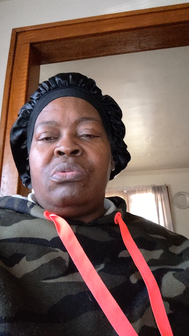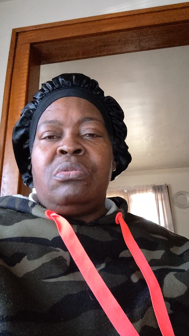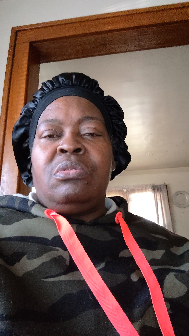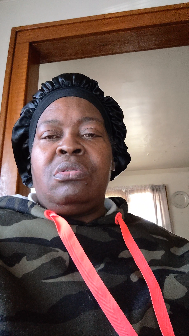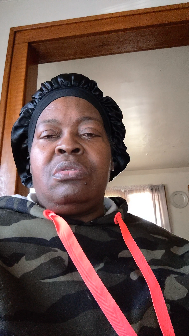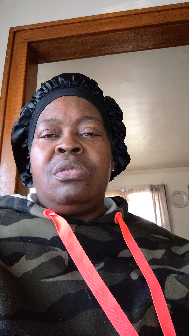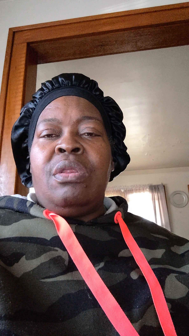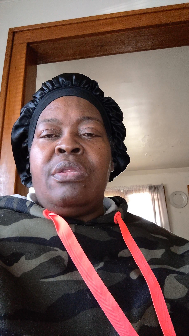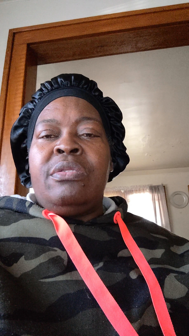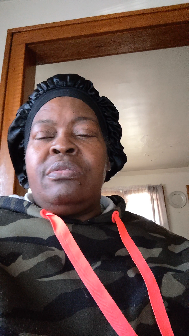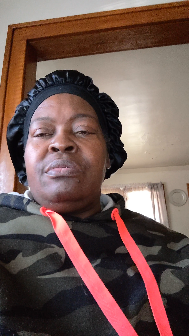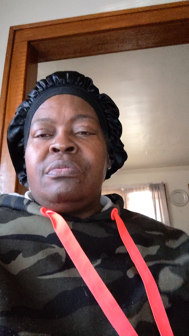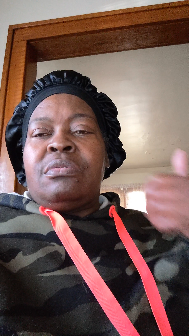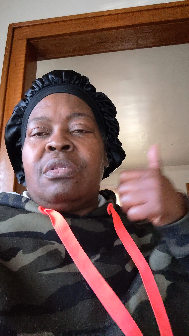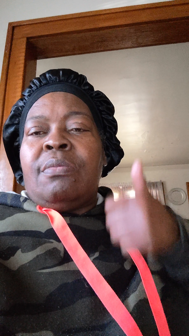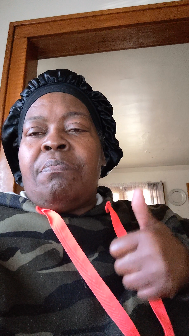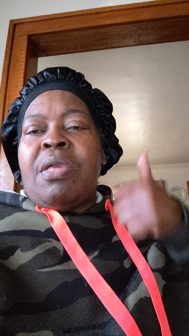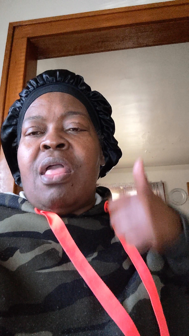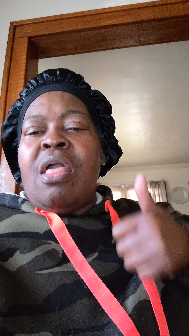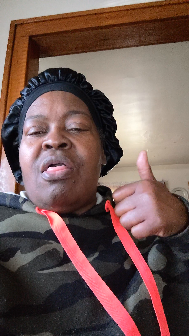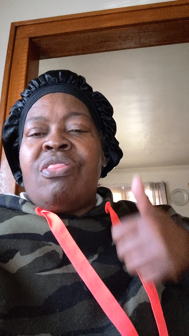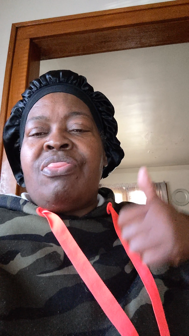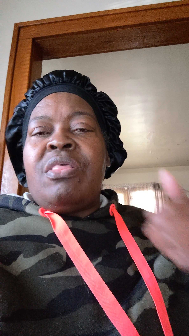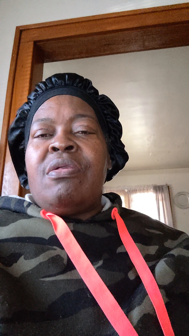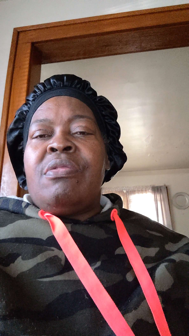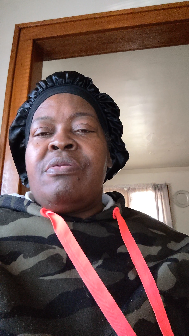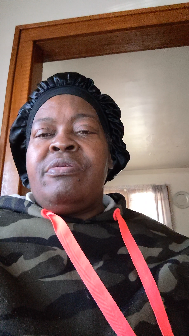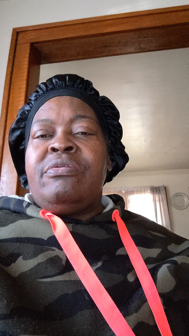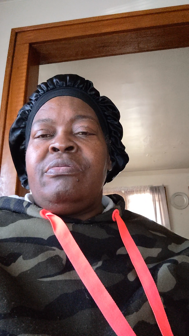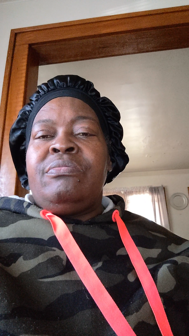bathtub